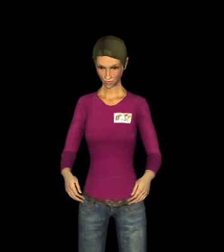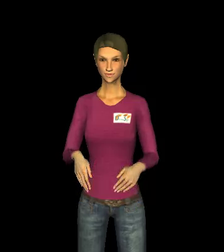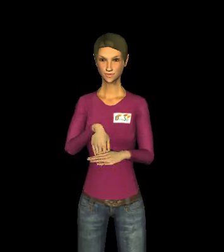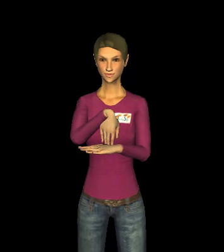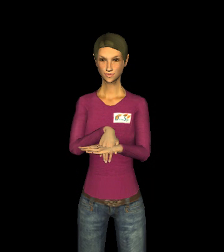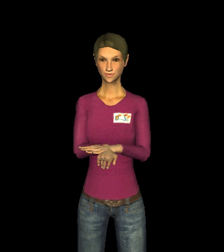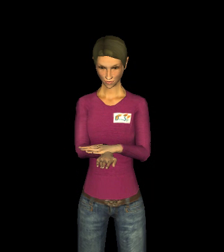قبو